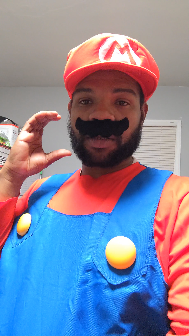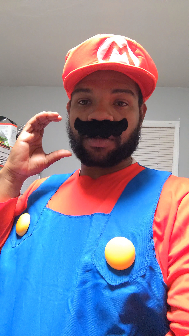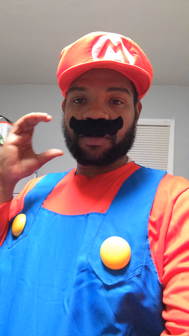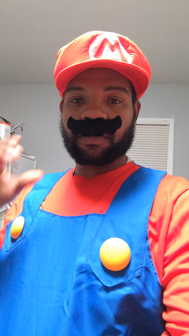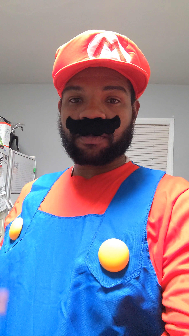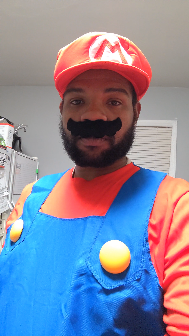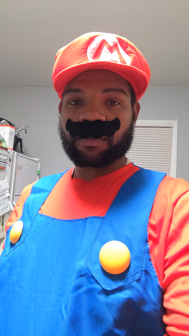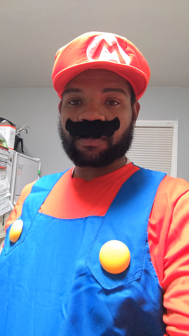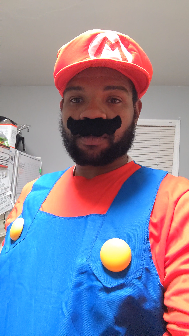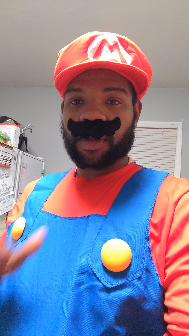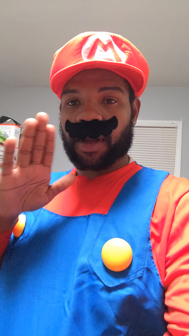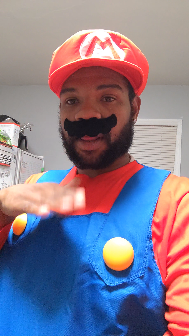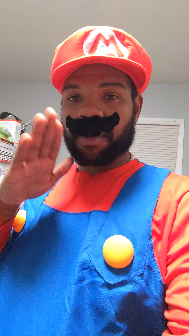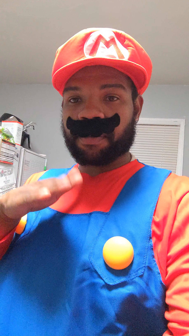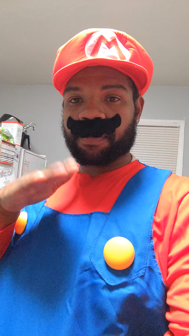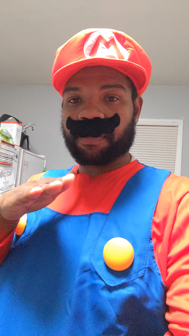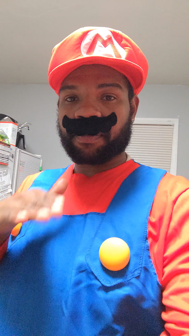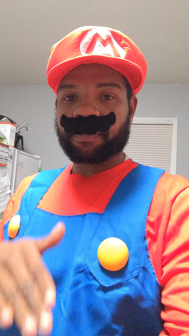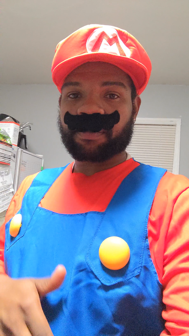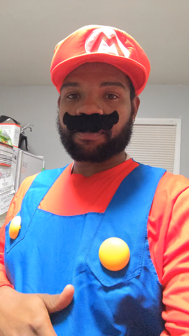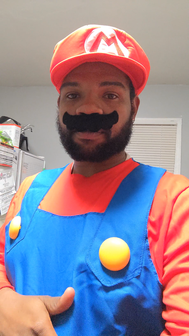clap